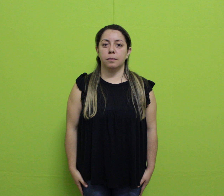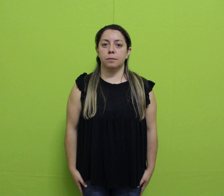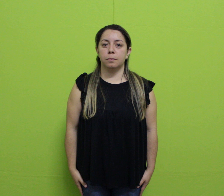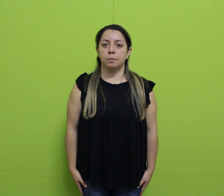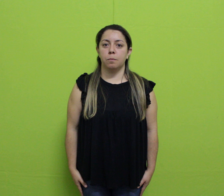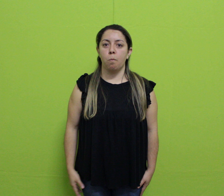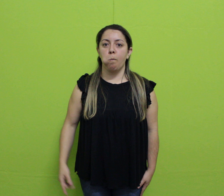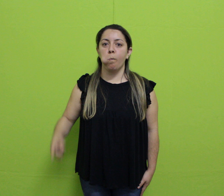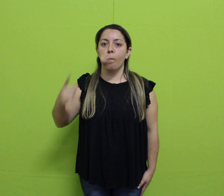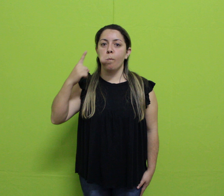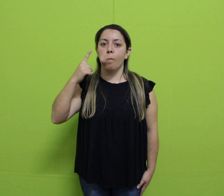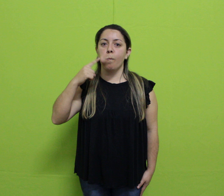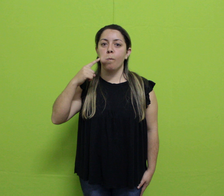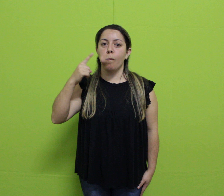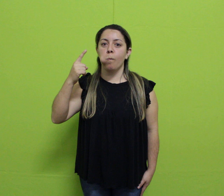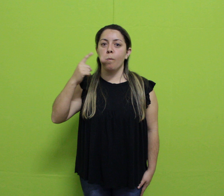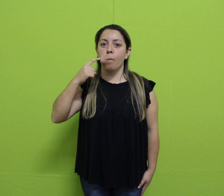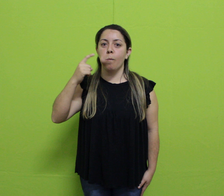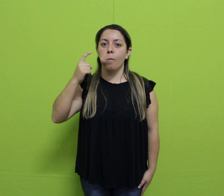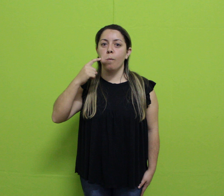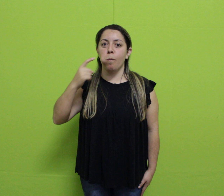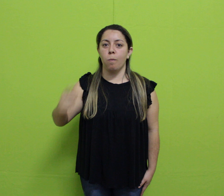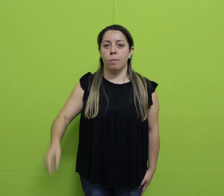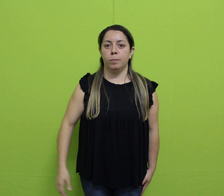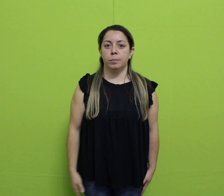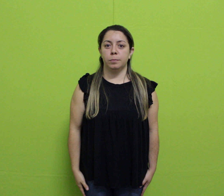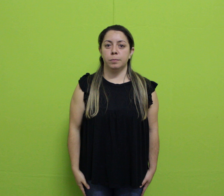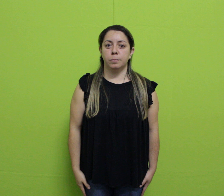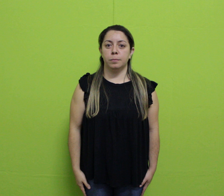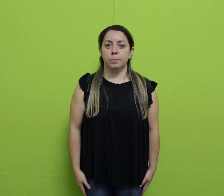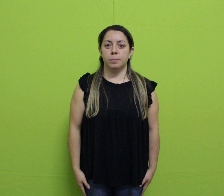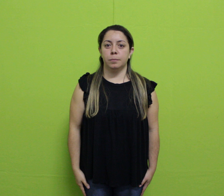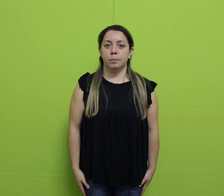bala